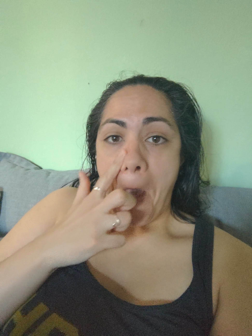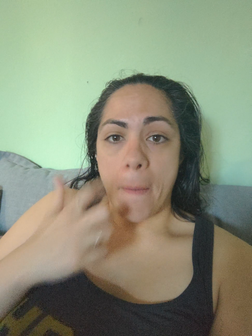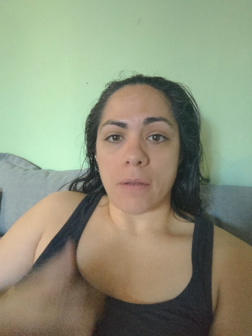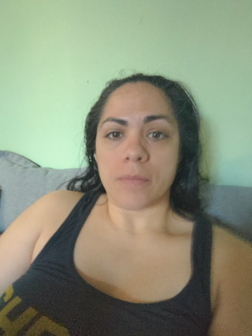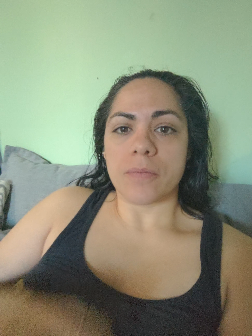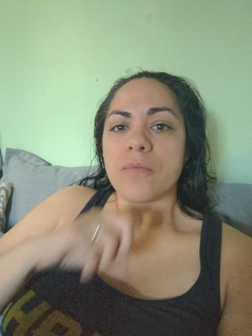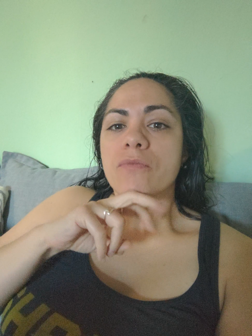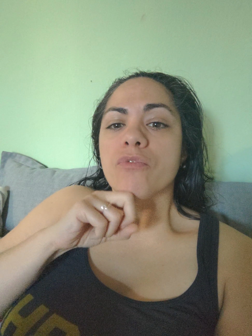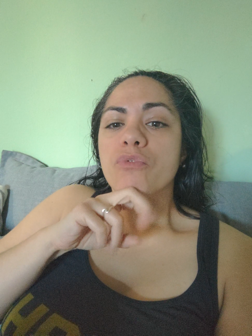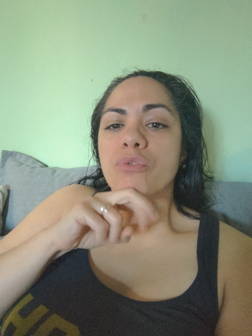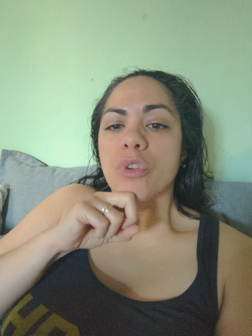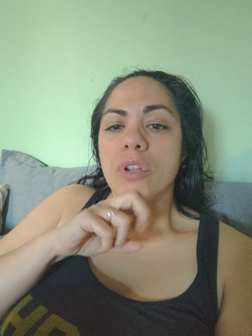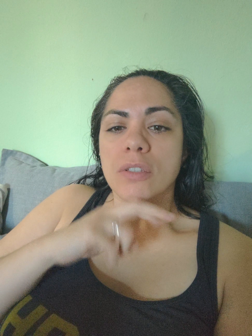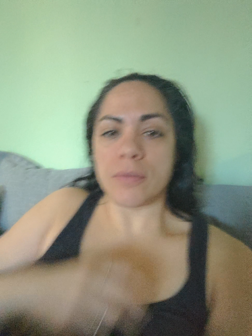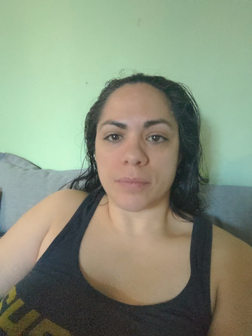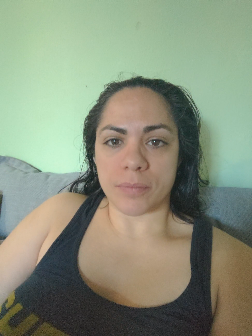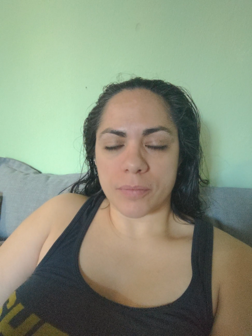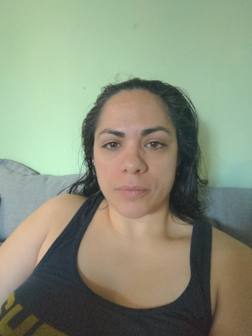frog